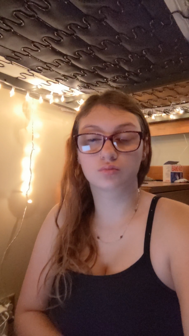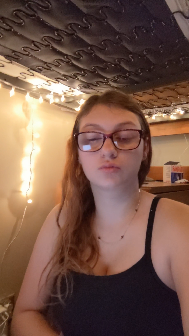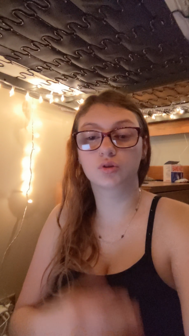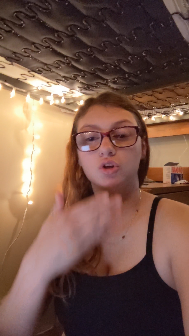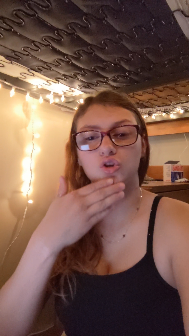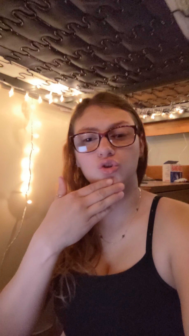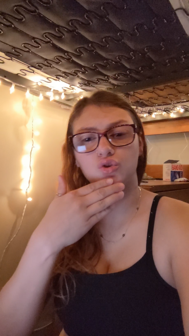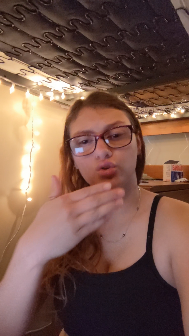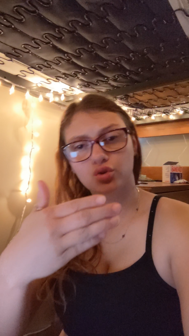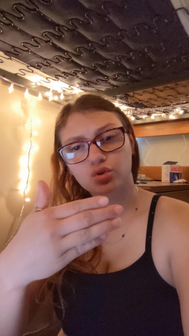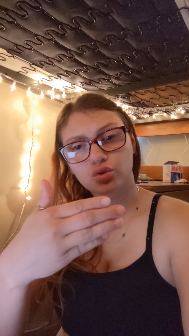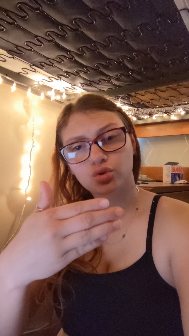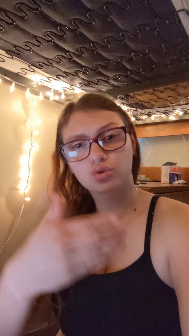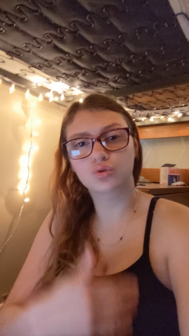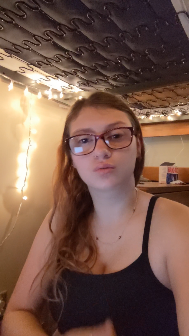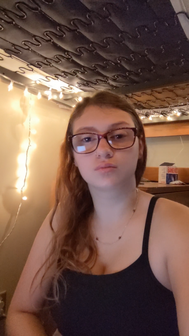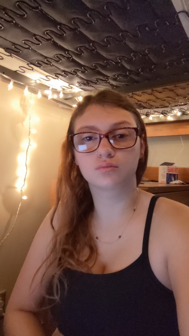good